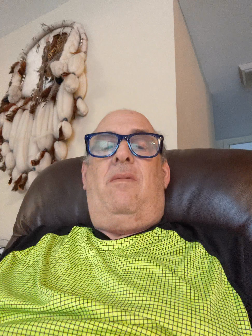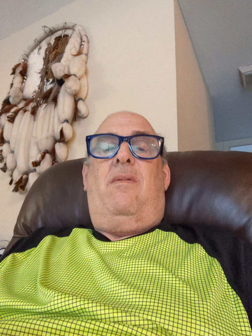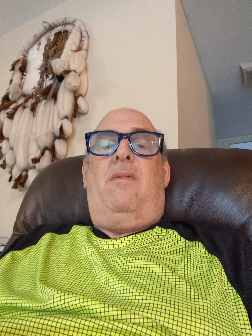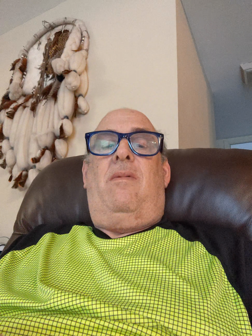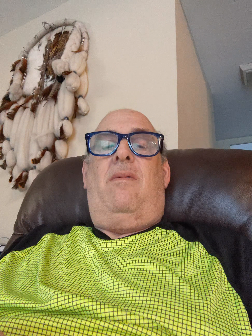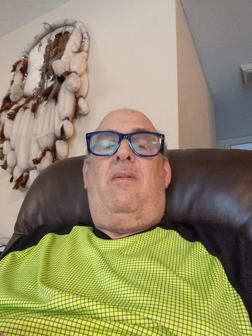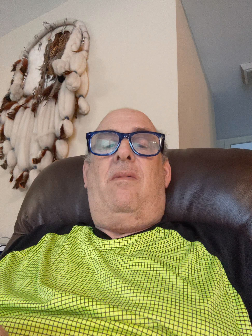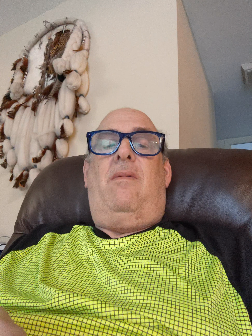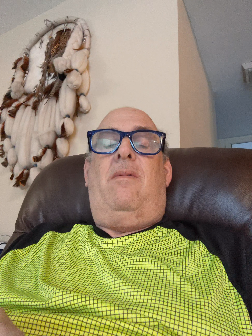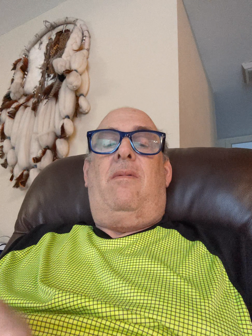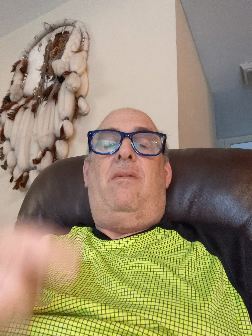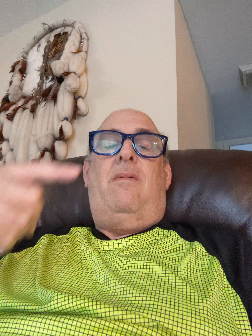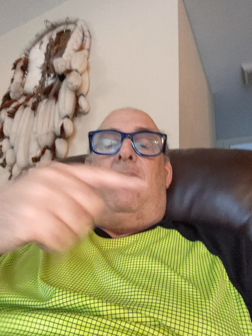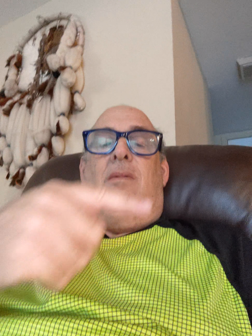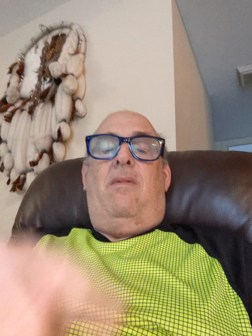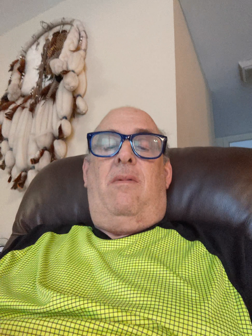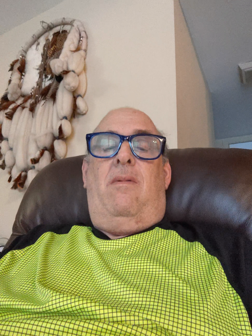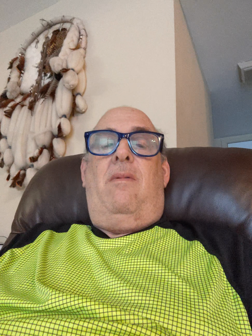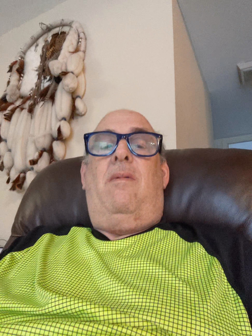he/she/it